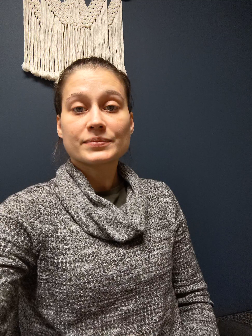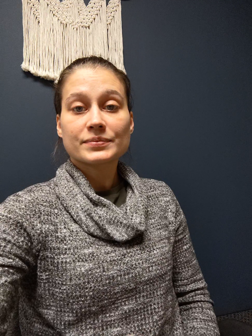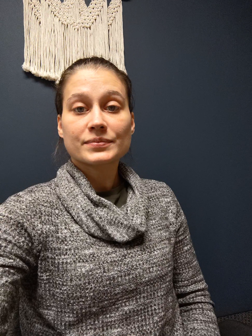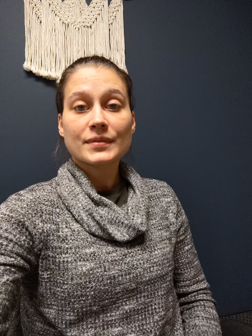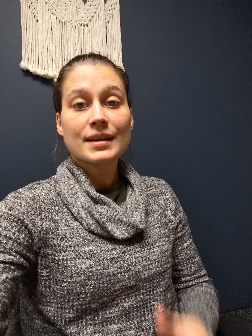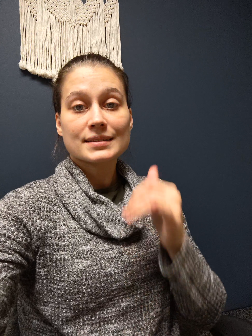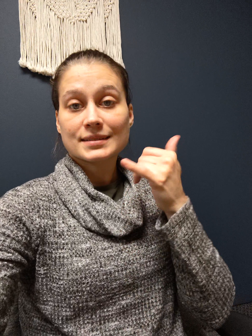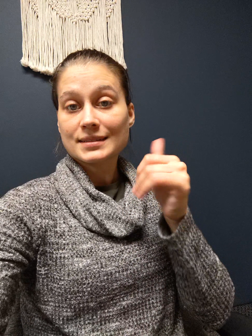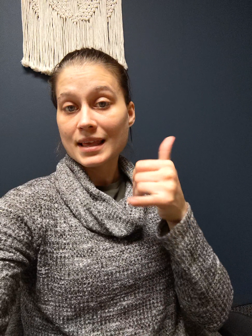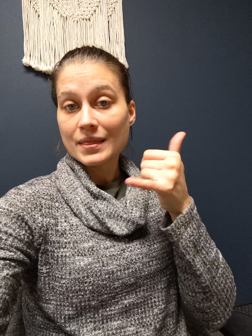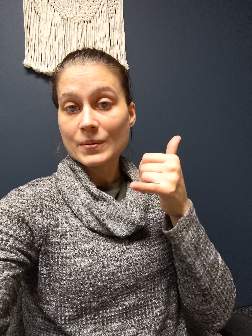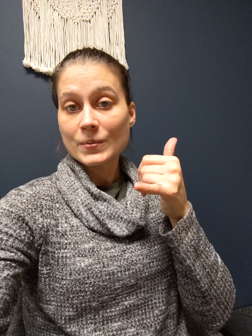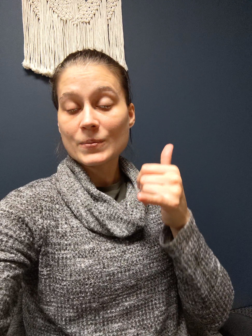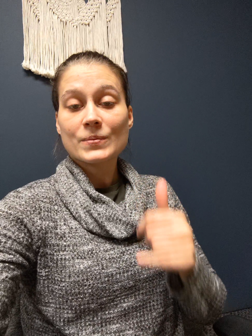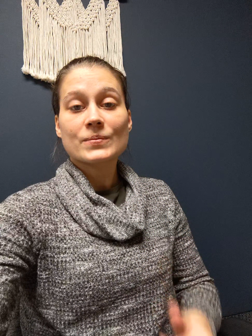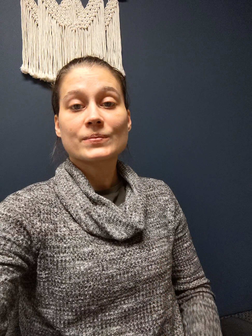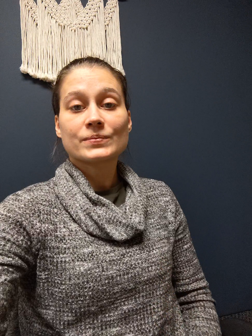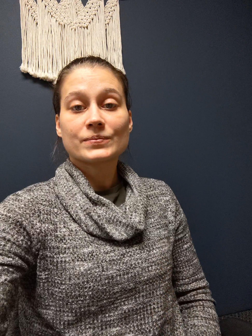yellow